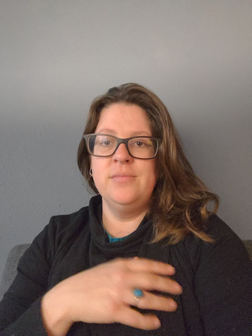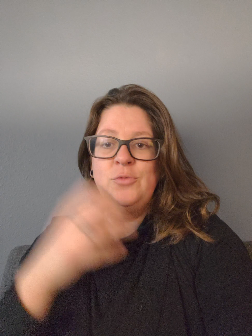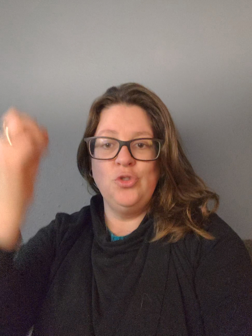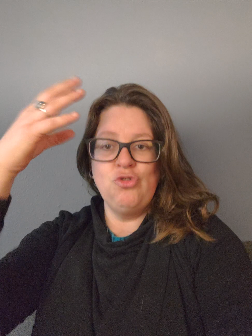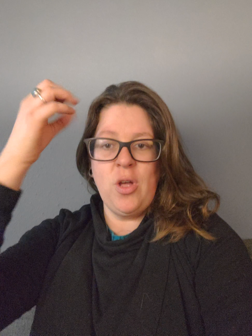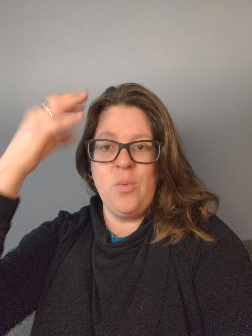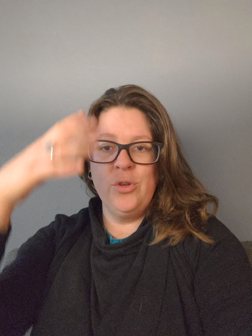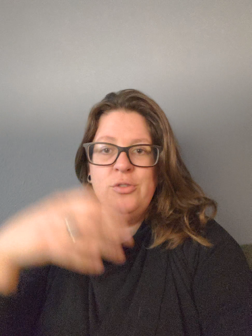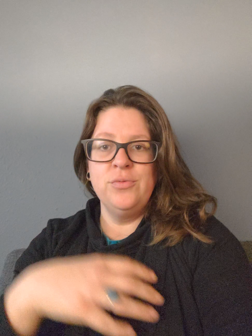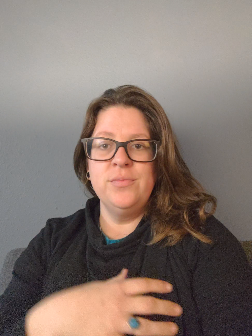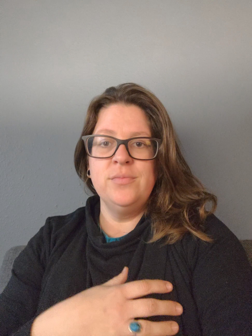shower